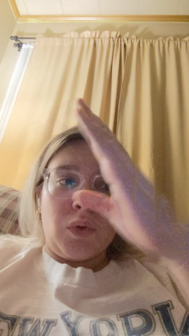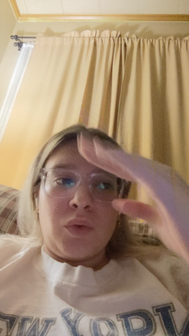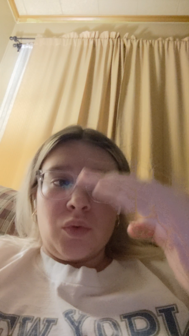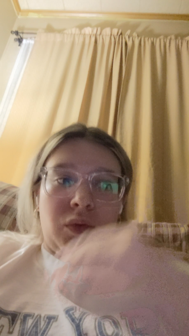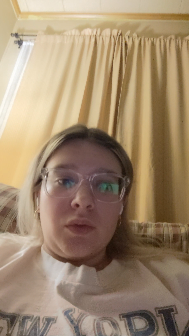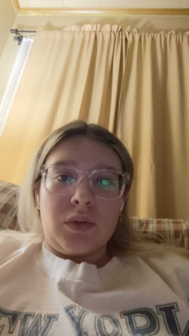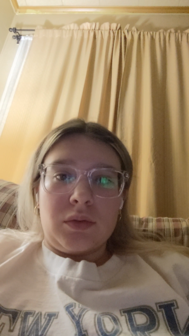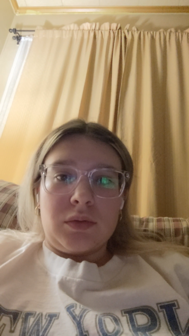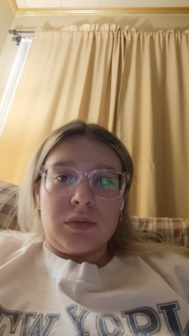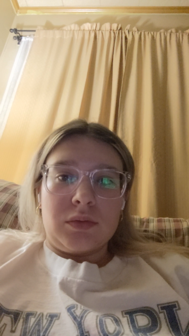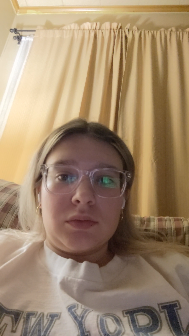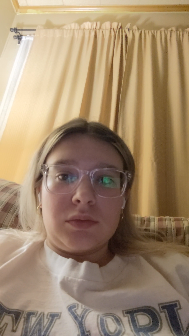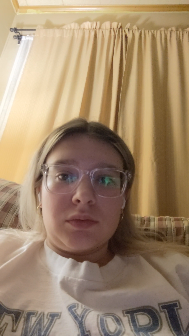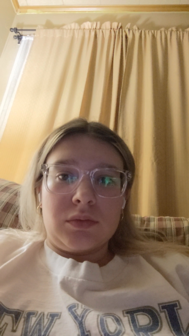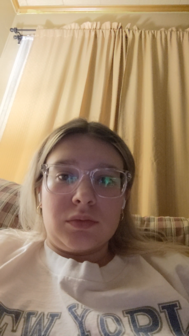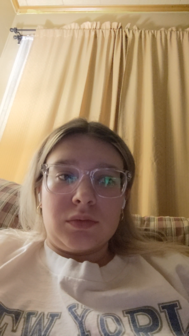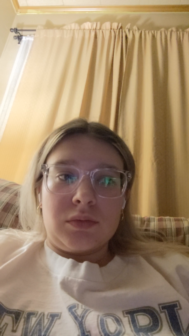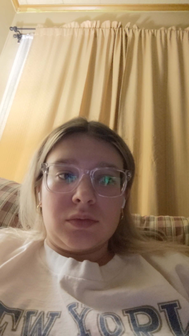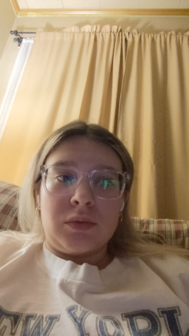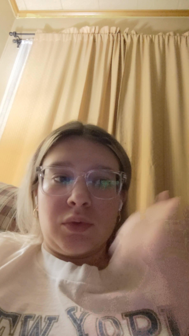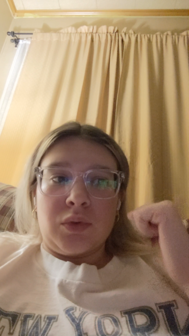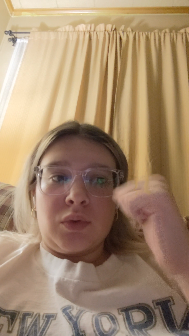coats